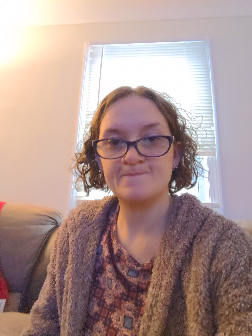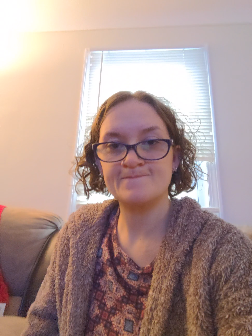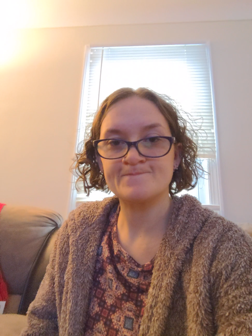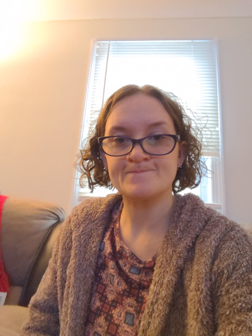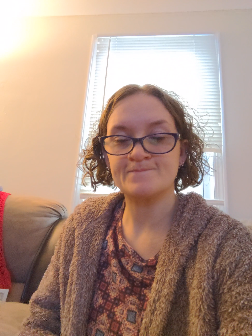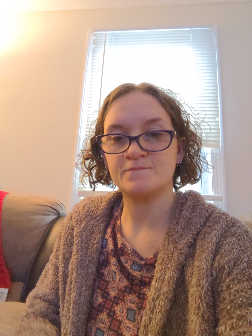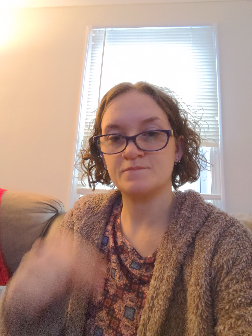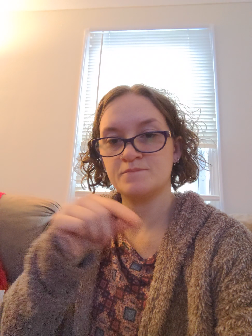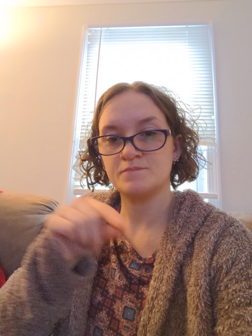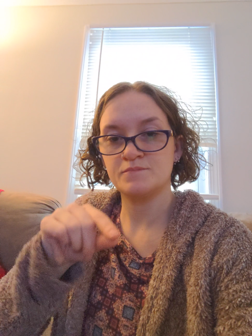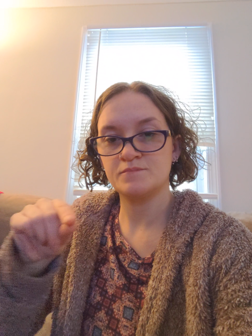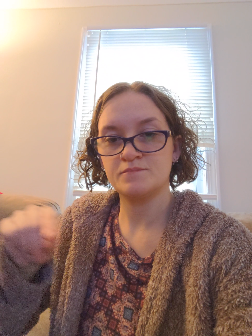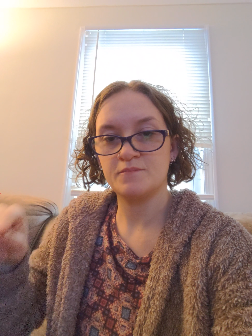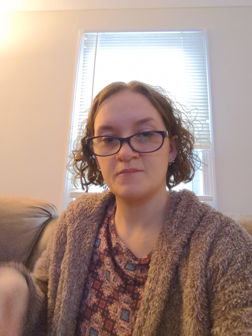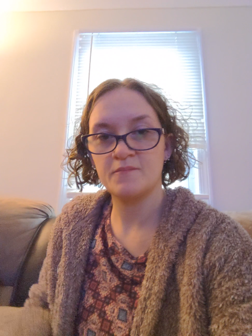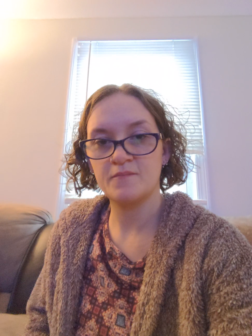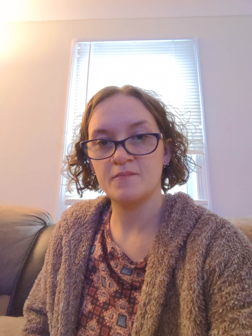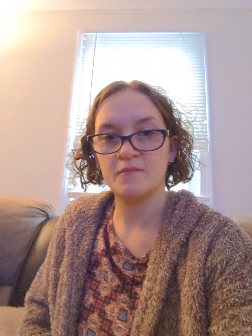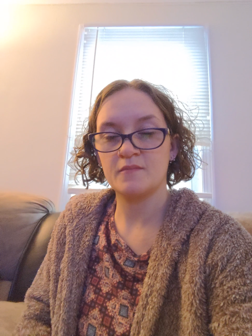pen